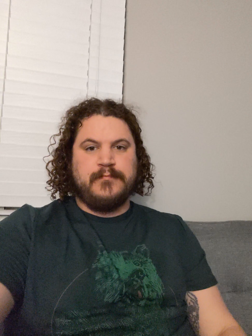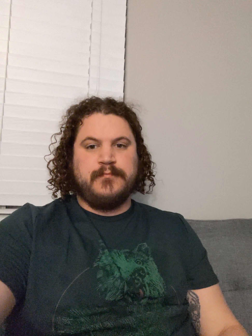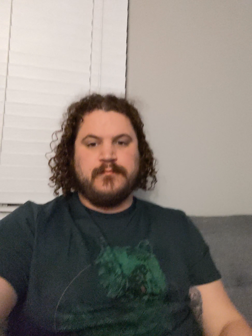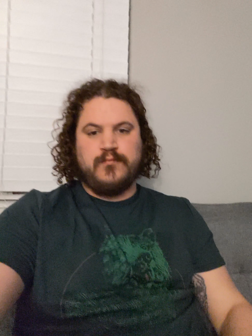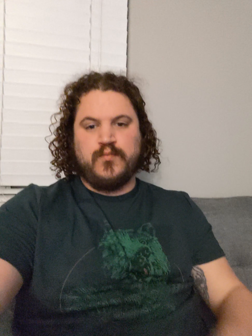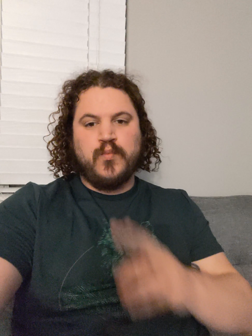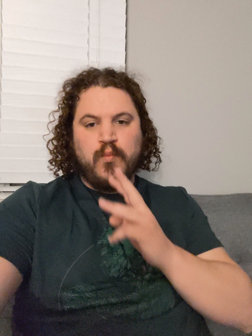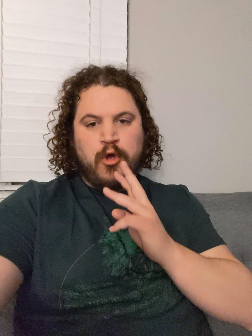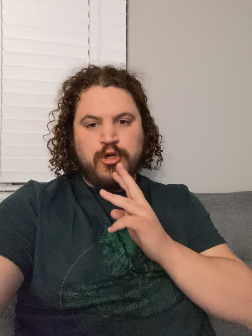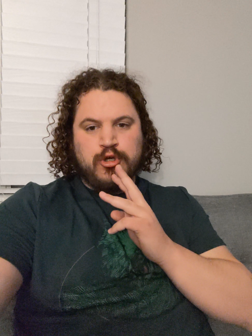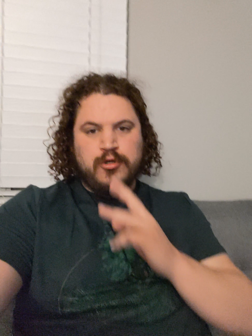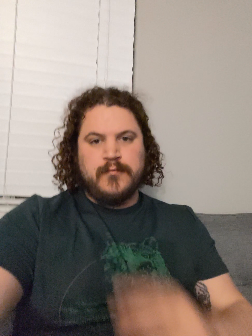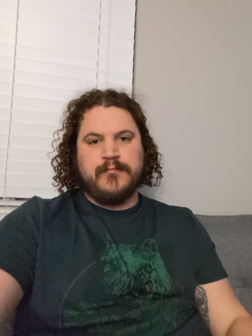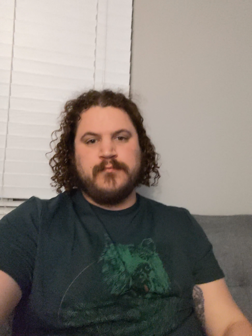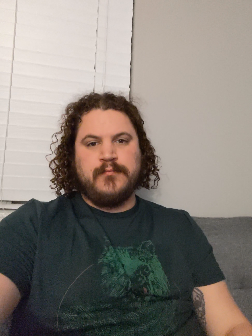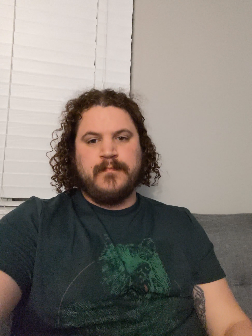water